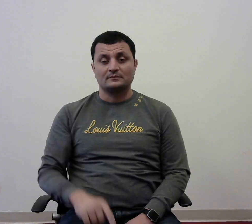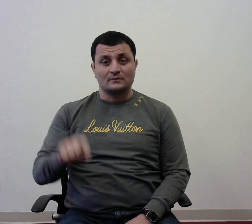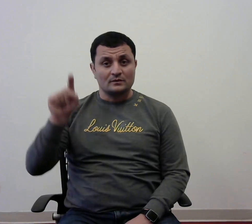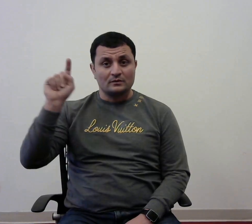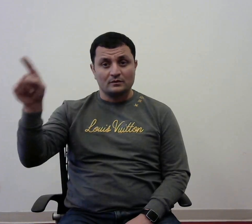O